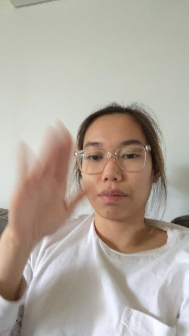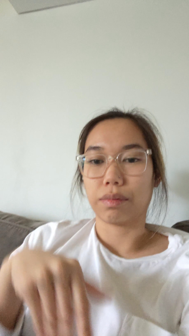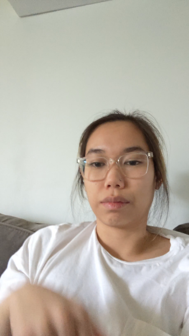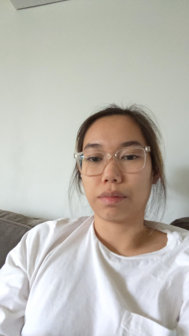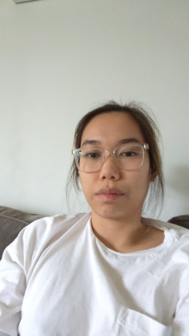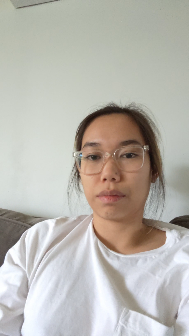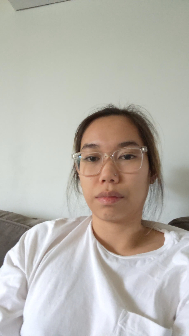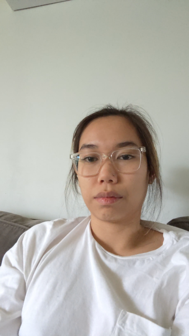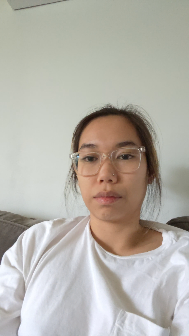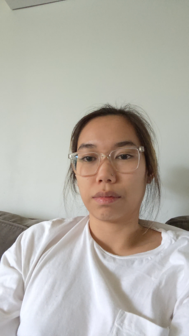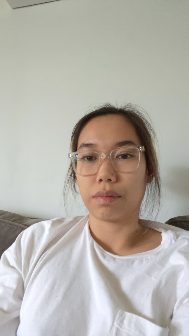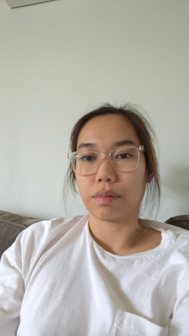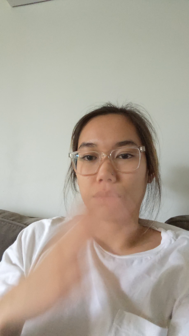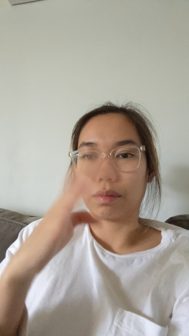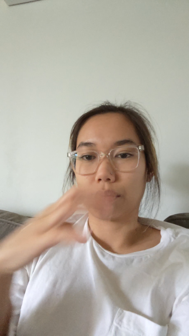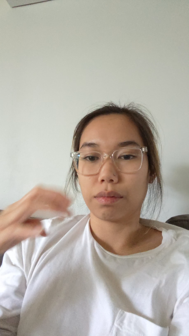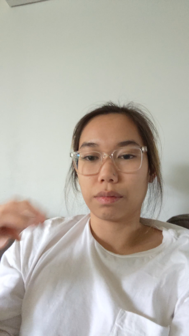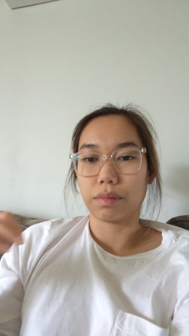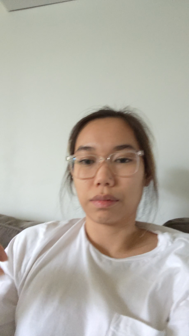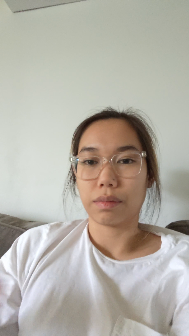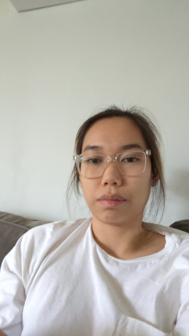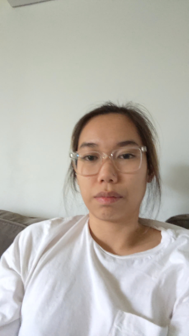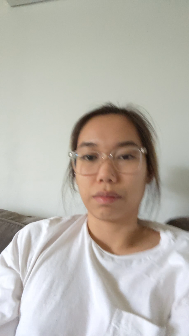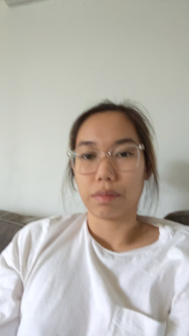grapes